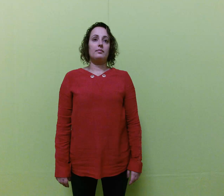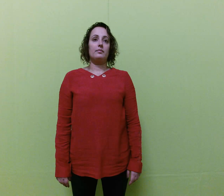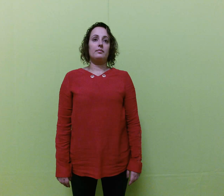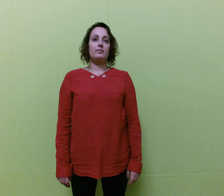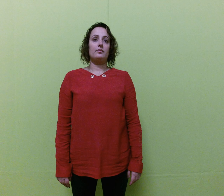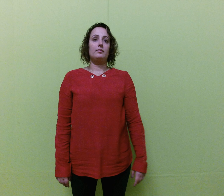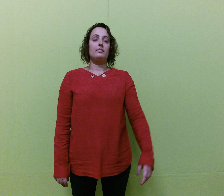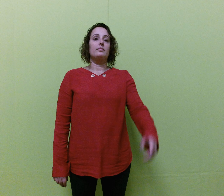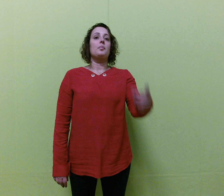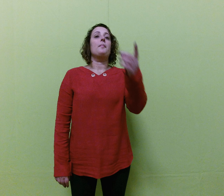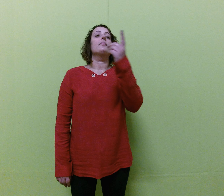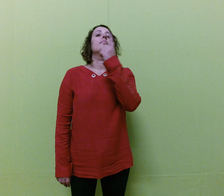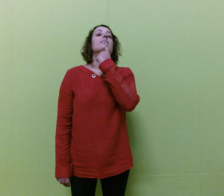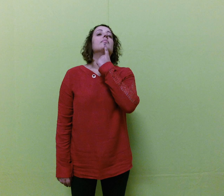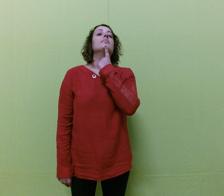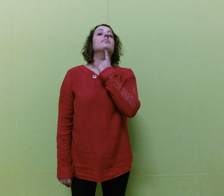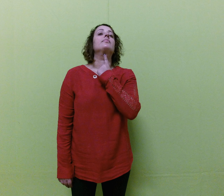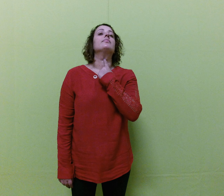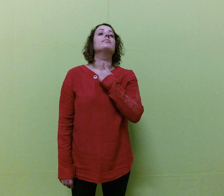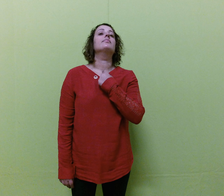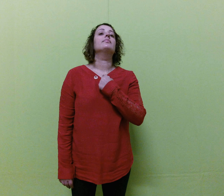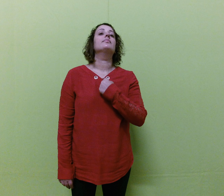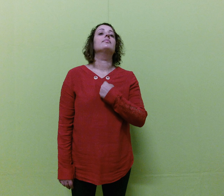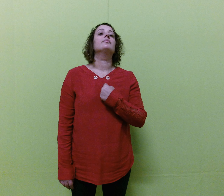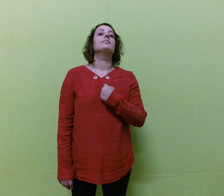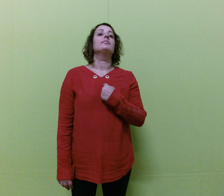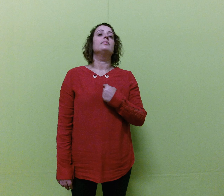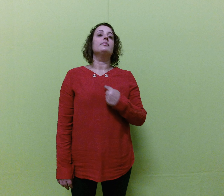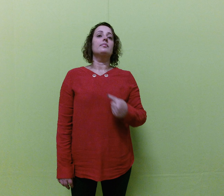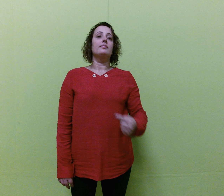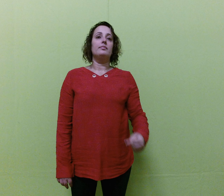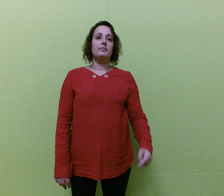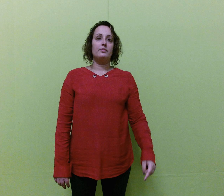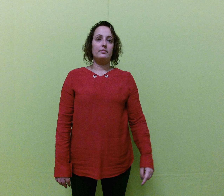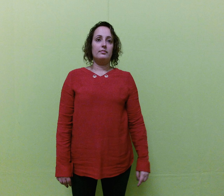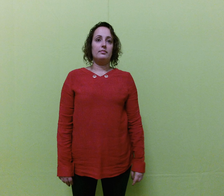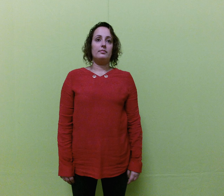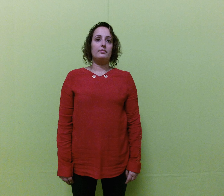vontade